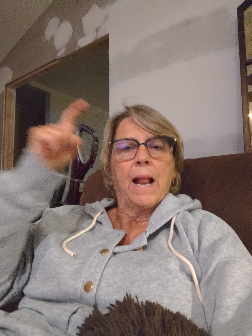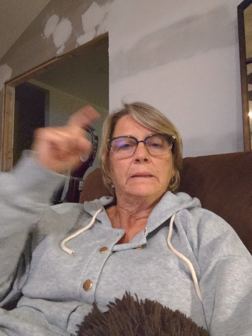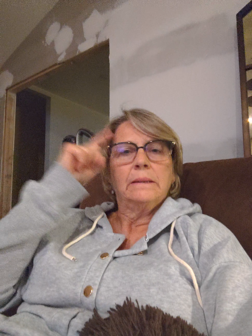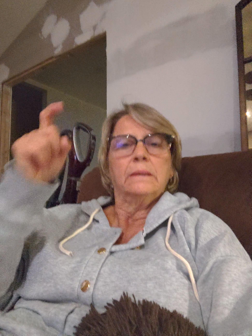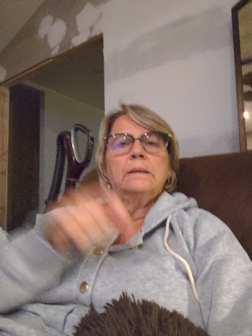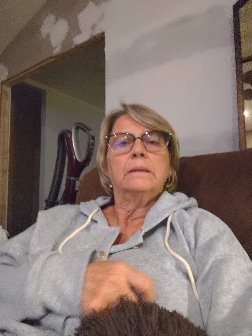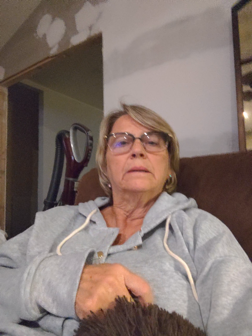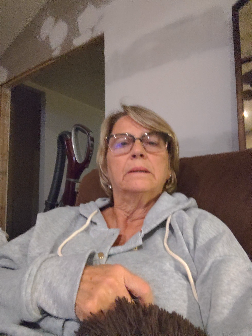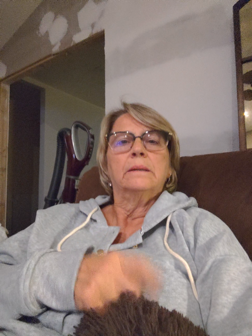penny